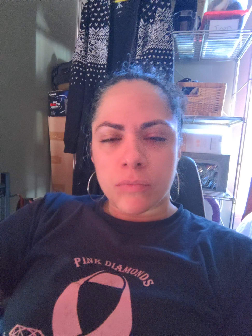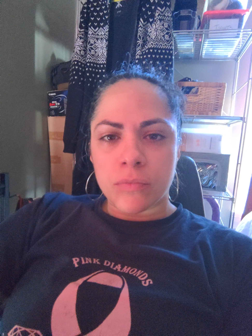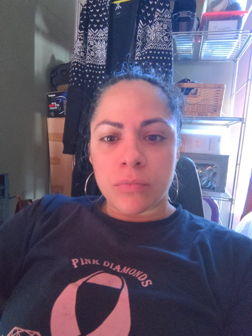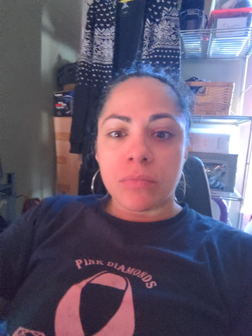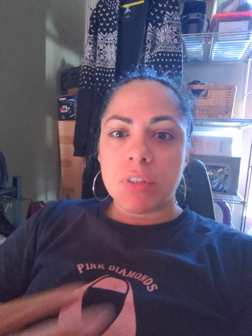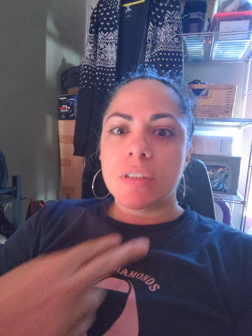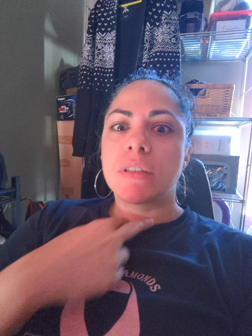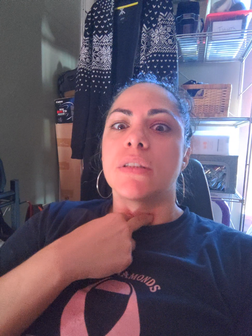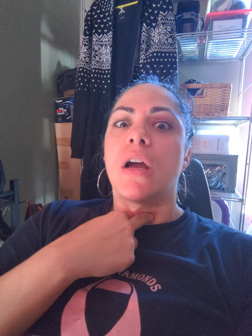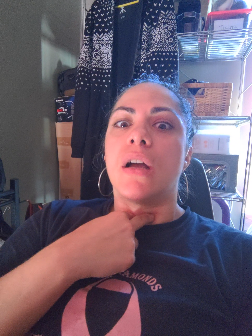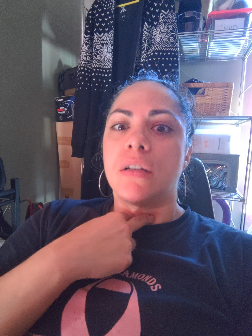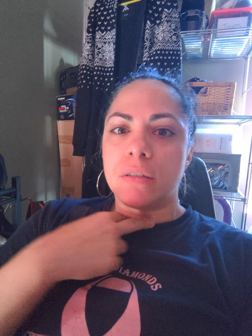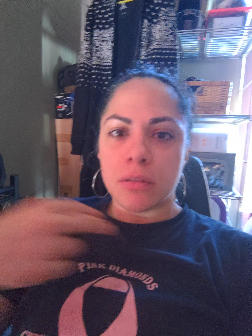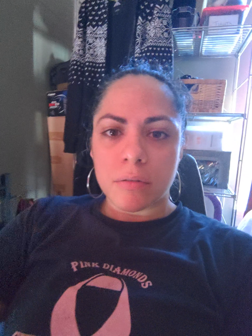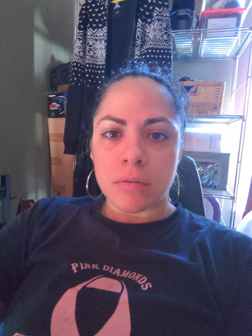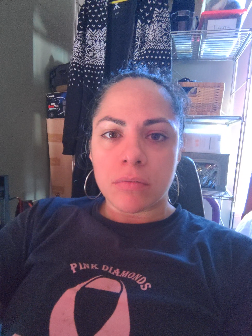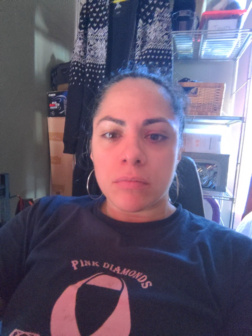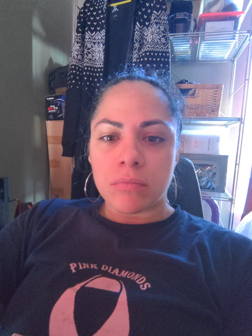stuck